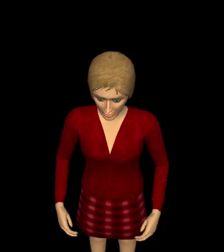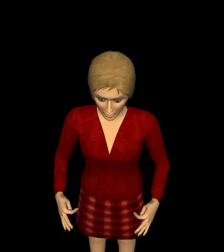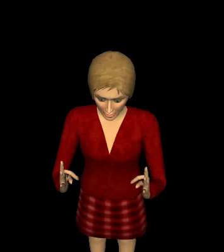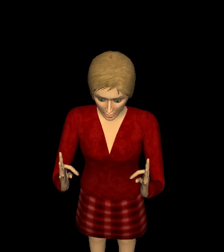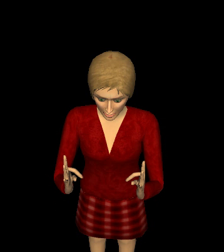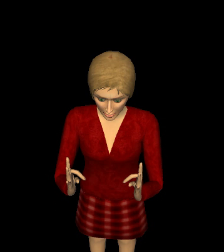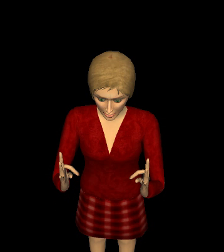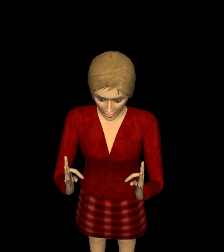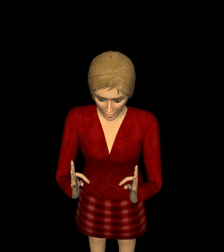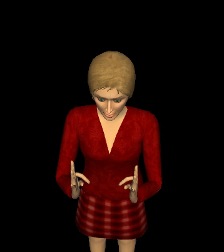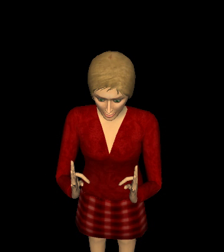عمة